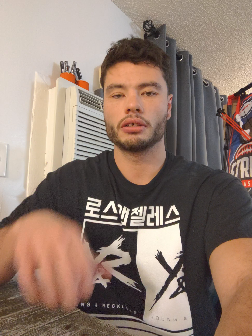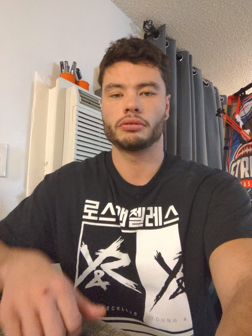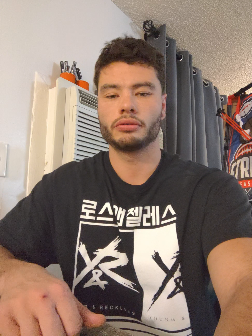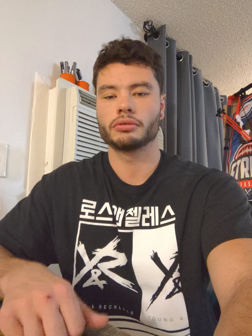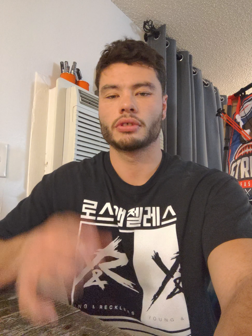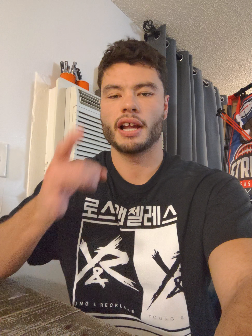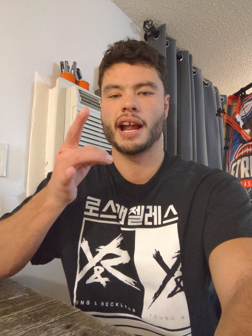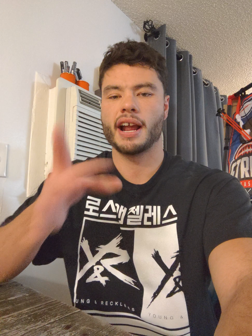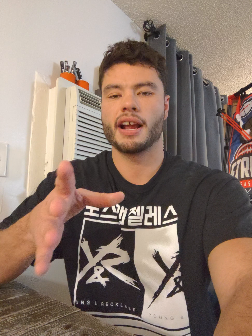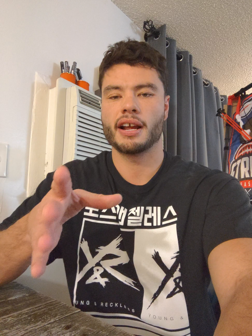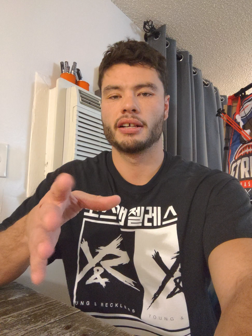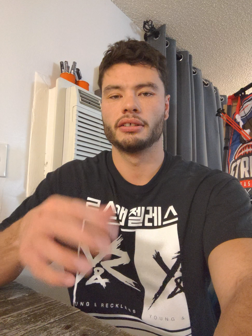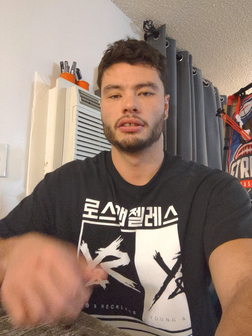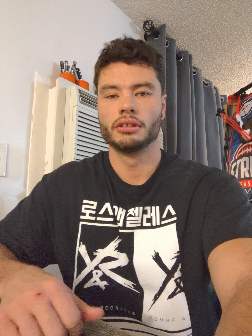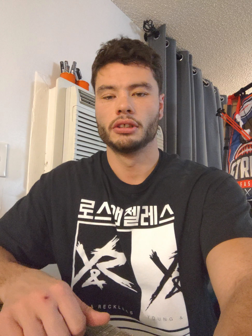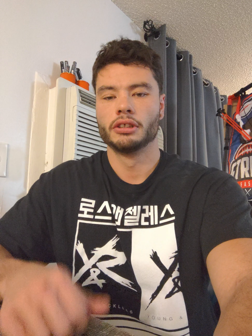hate